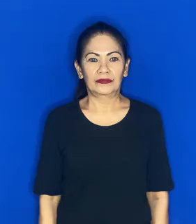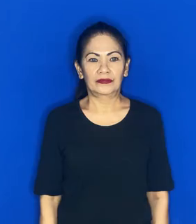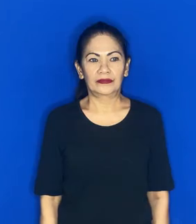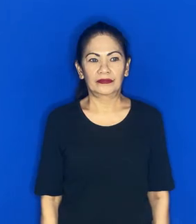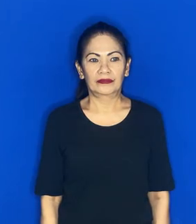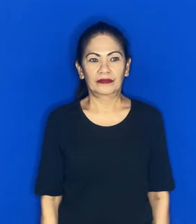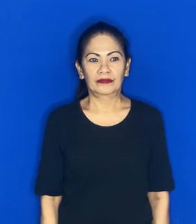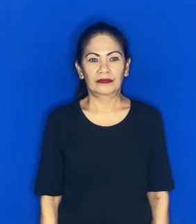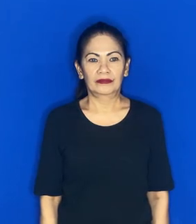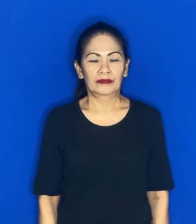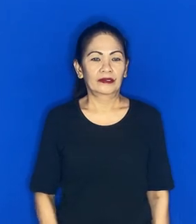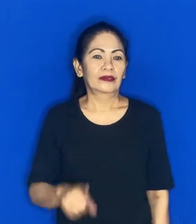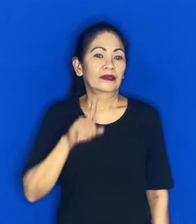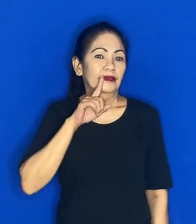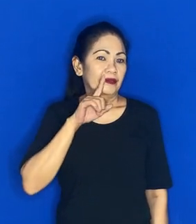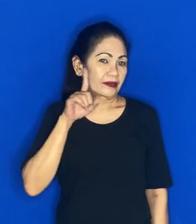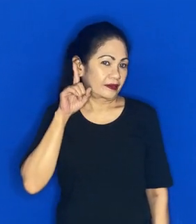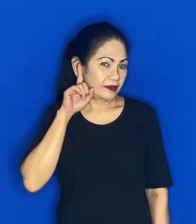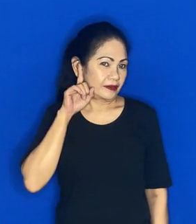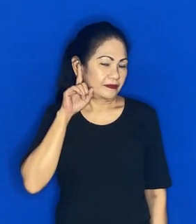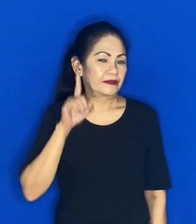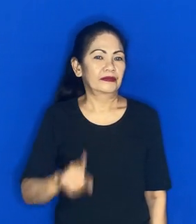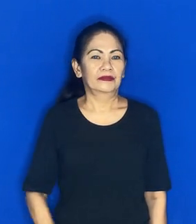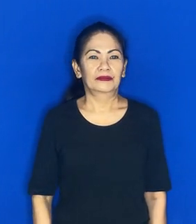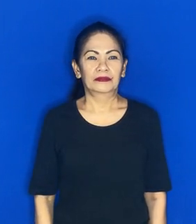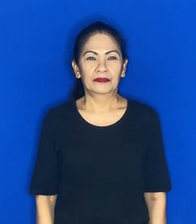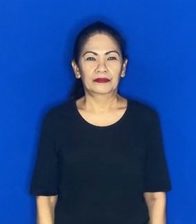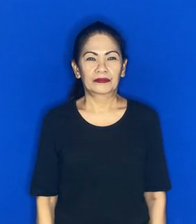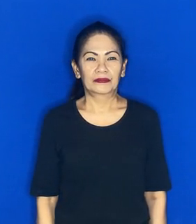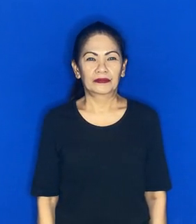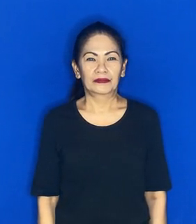deaf